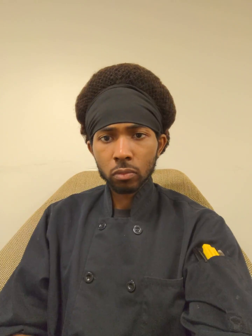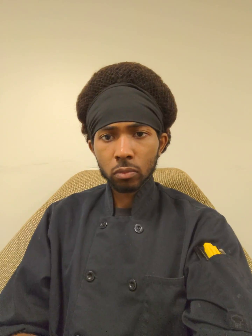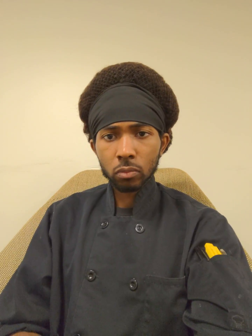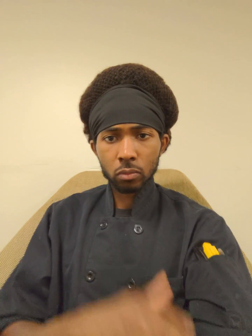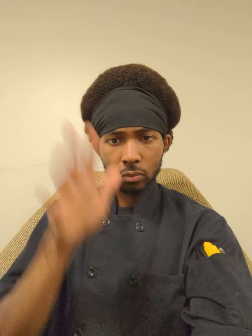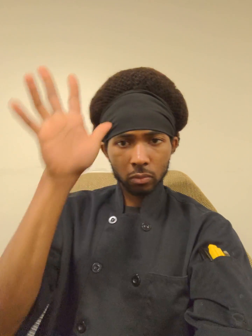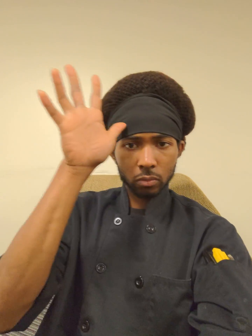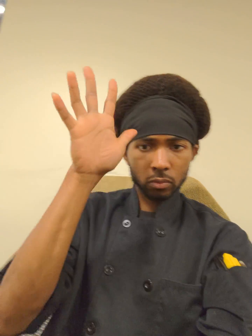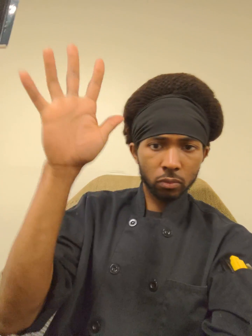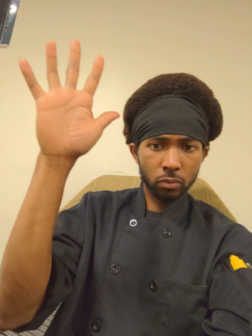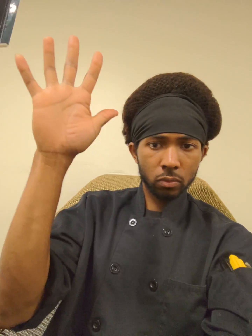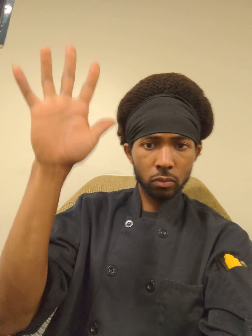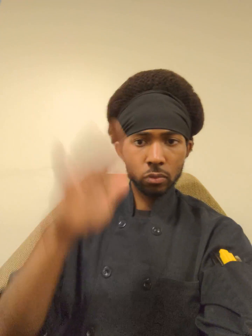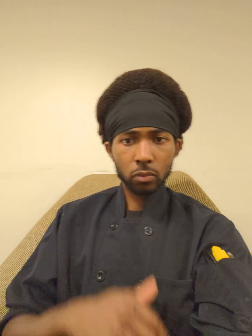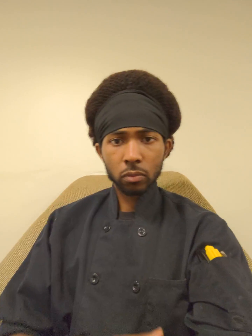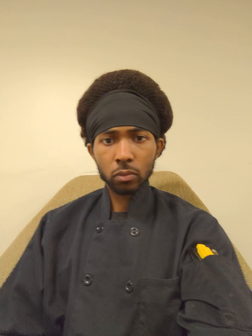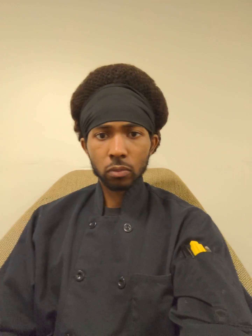moose